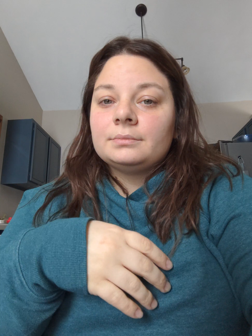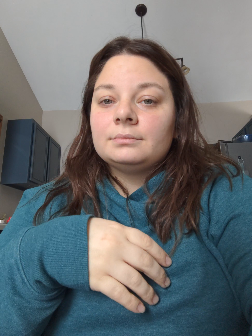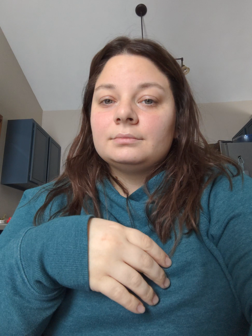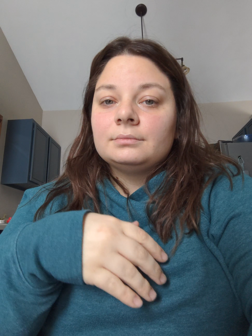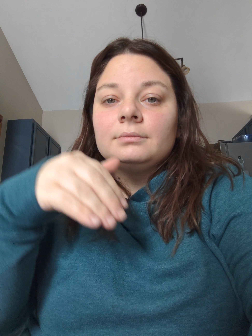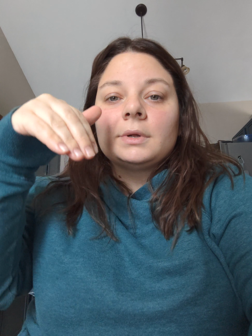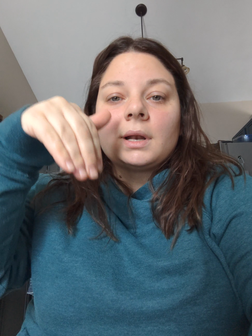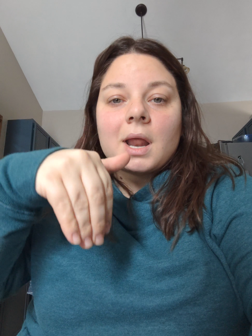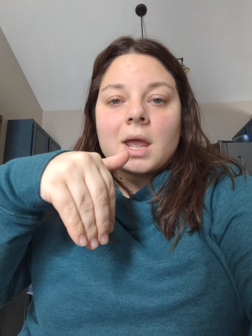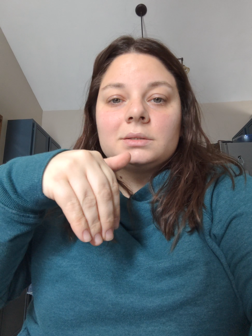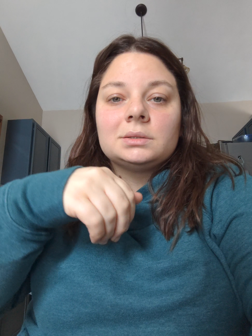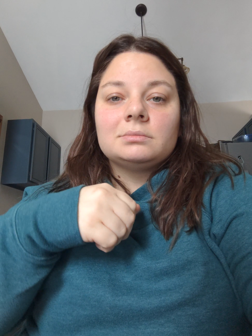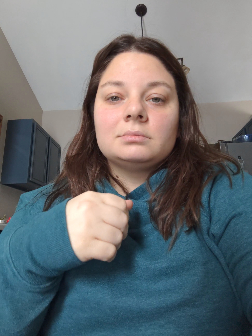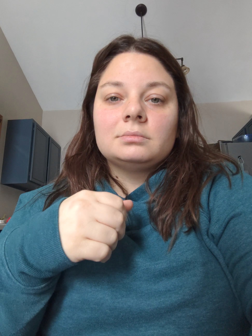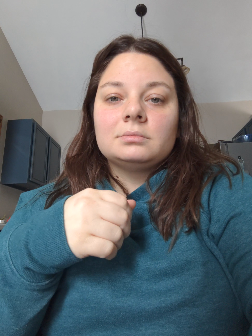night